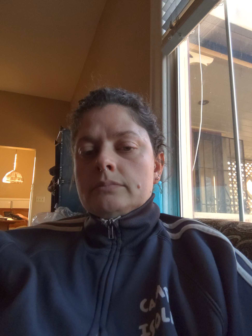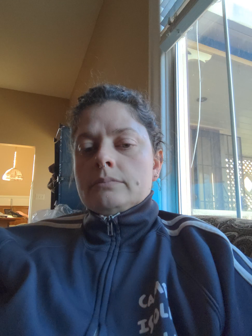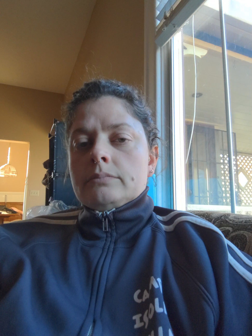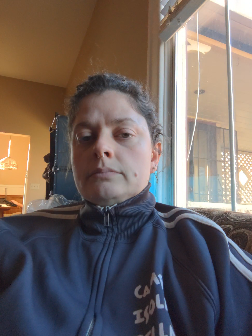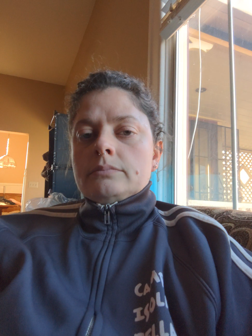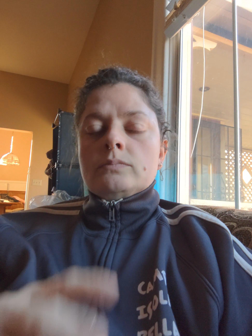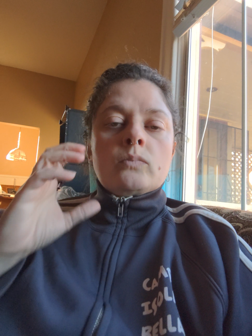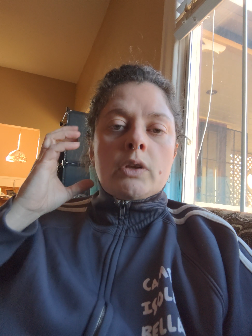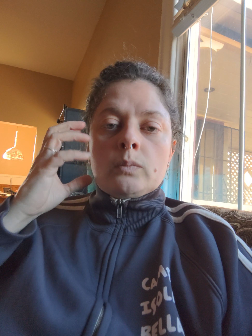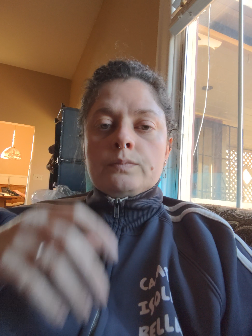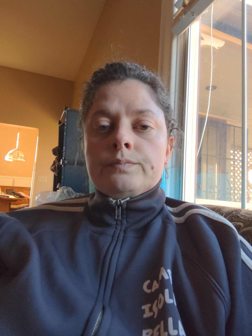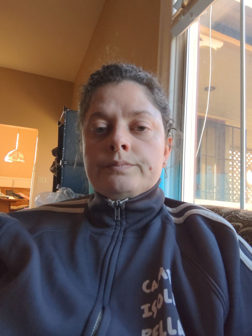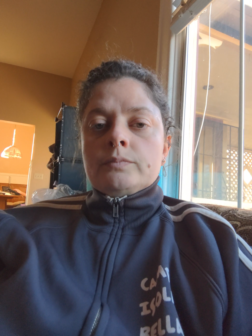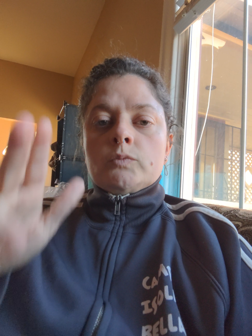radio